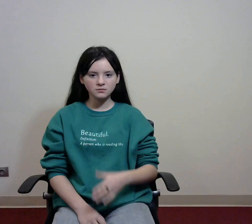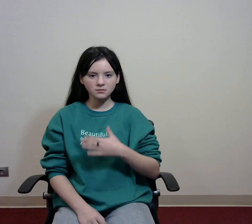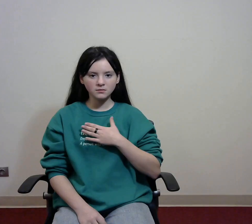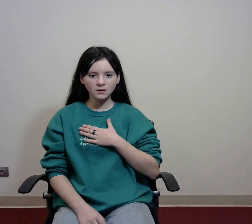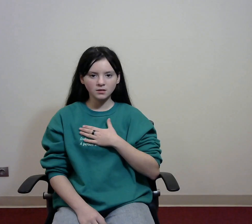mən